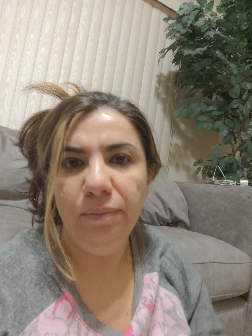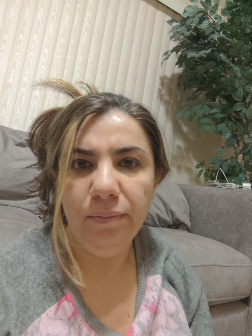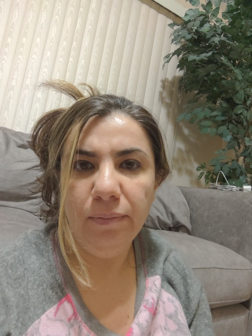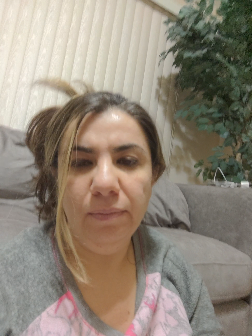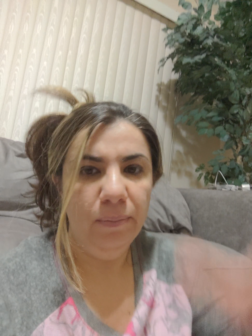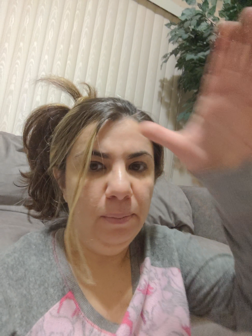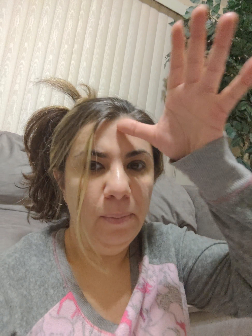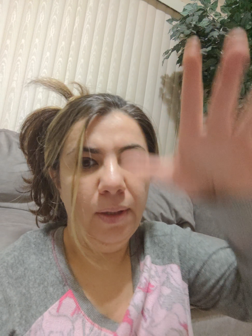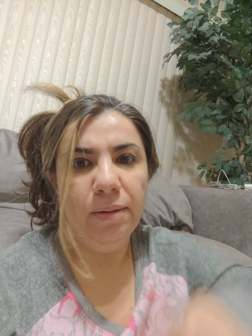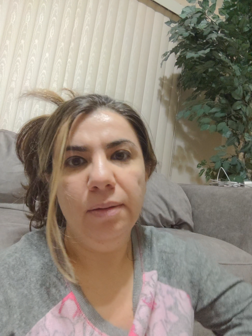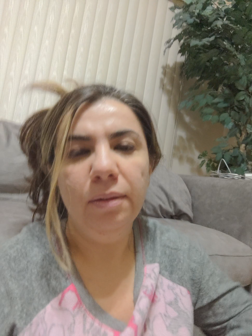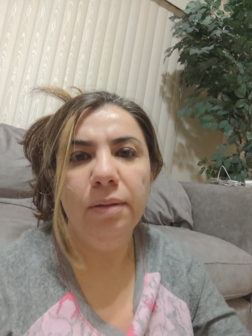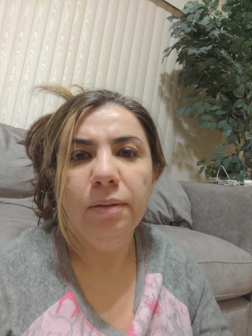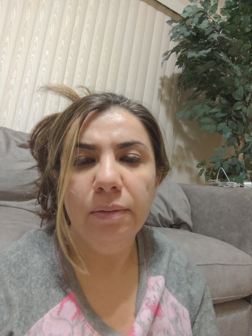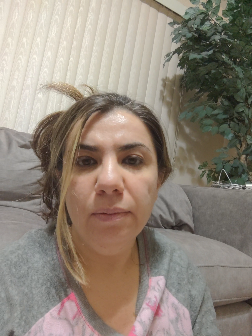man